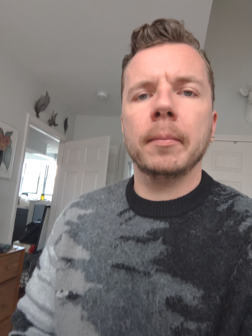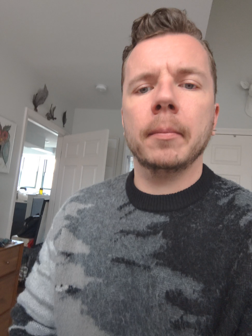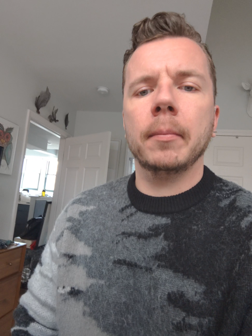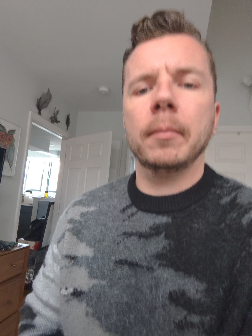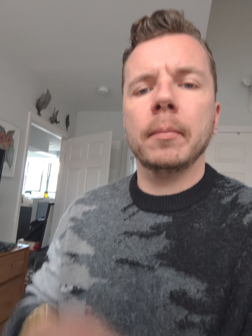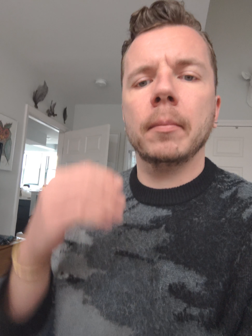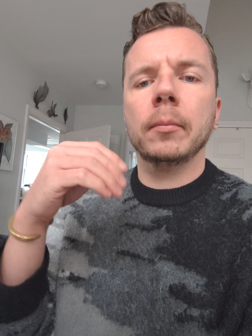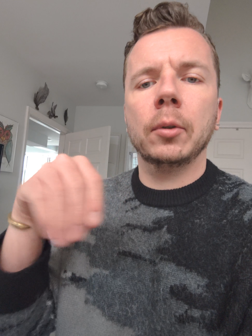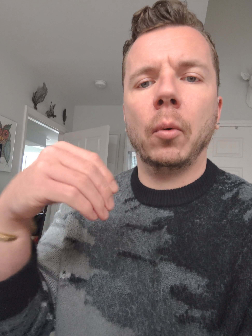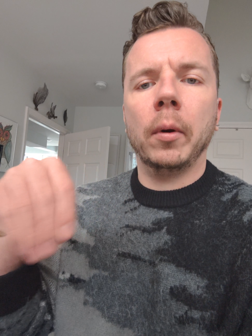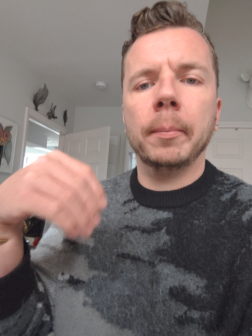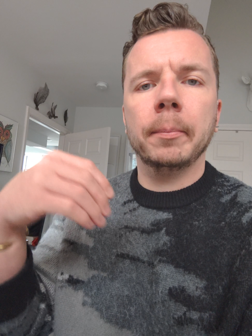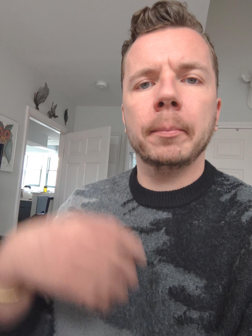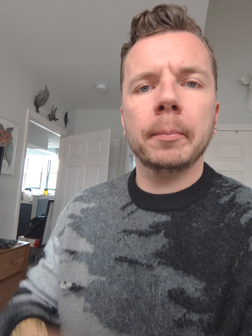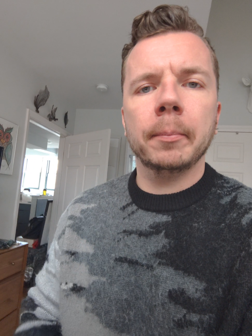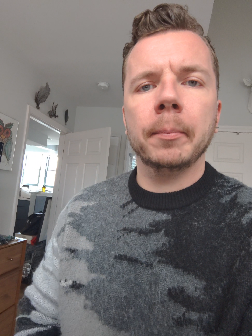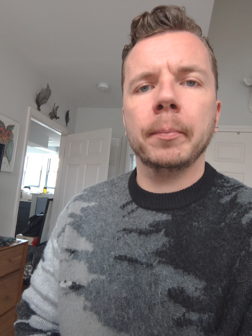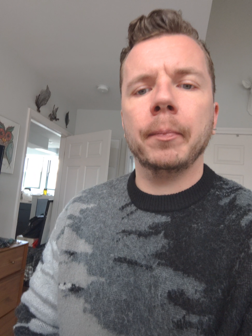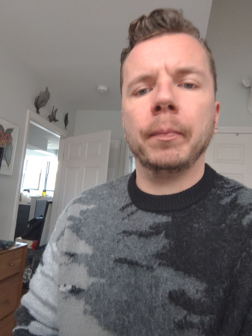store